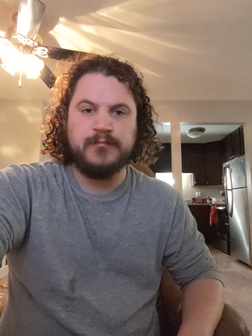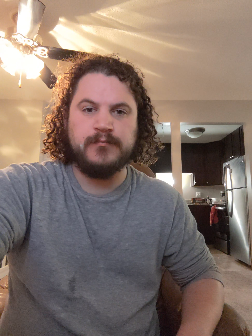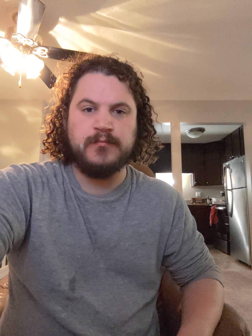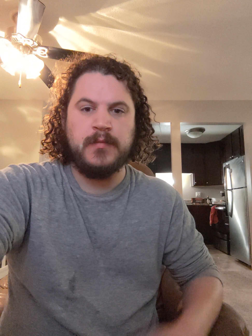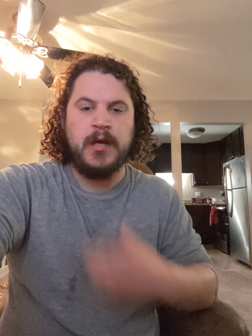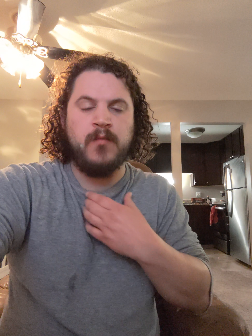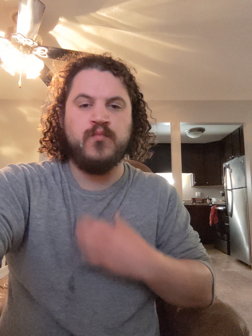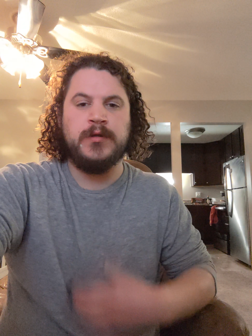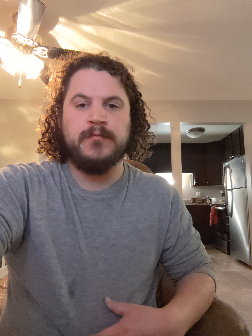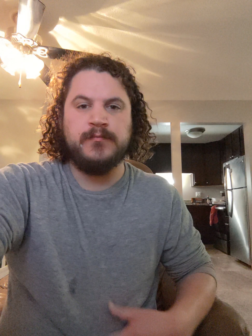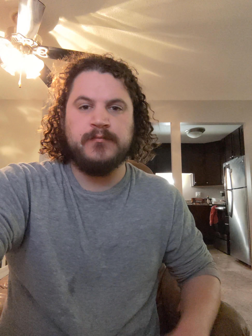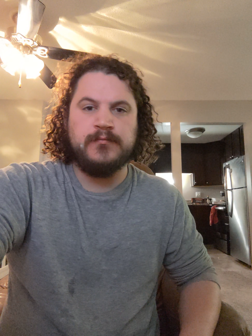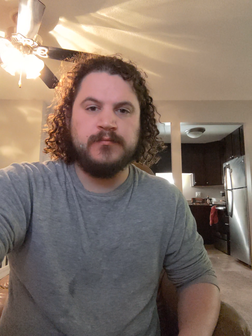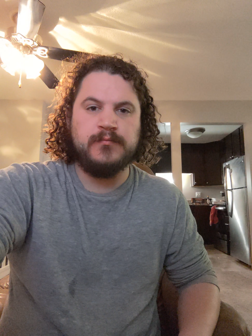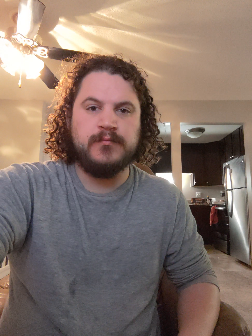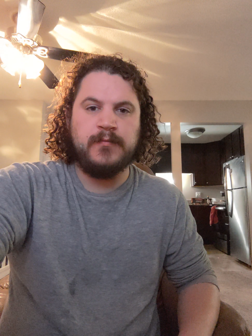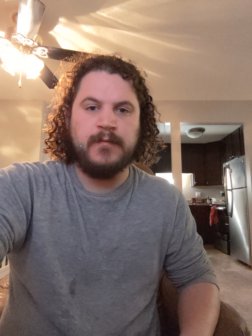hungry